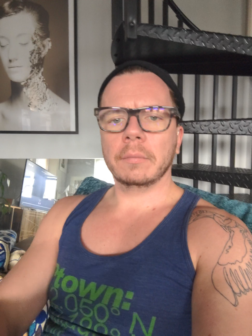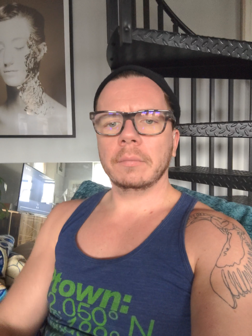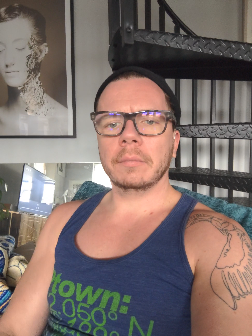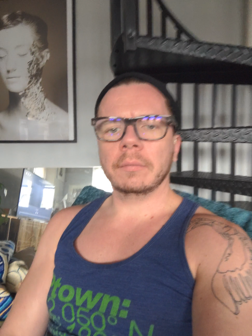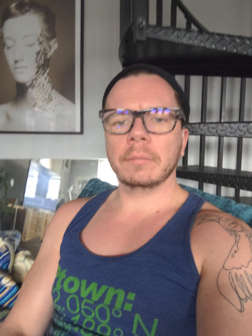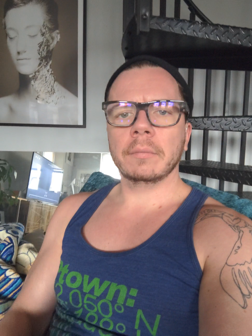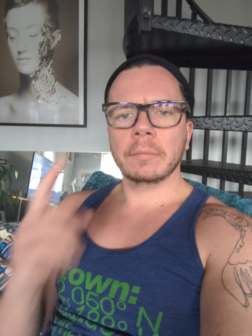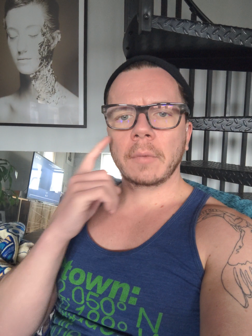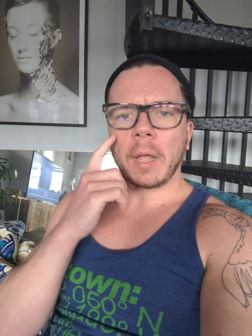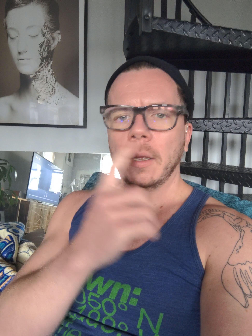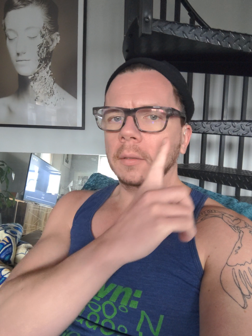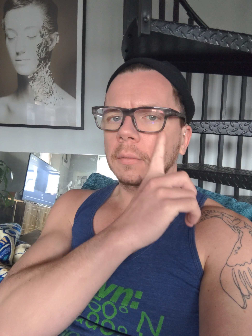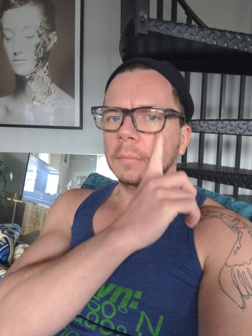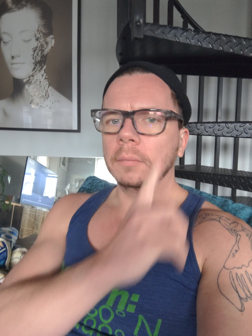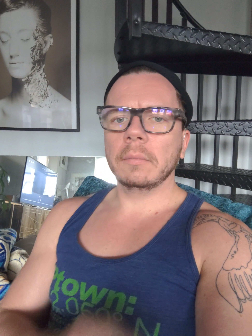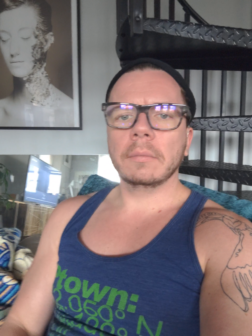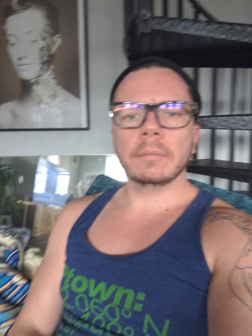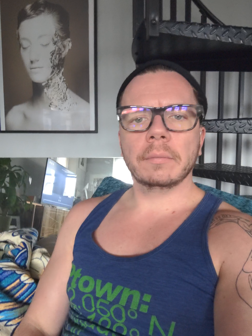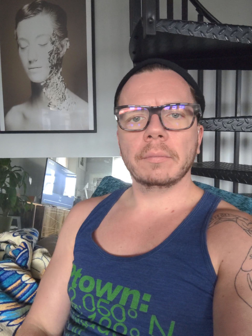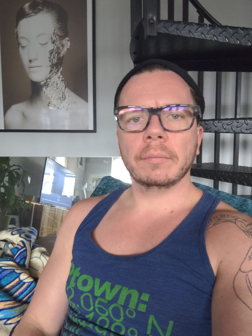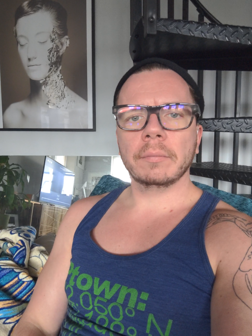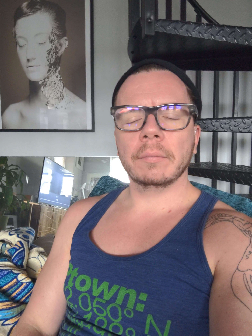eye